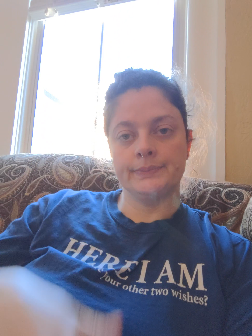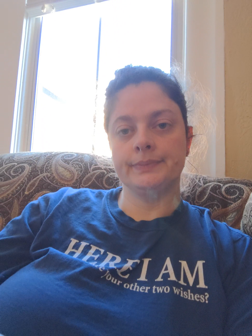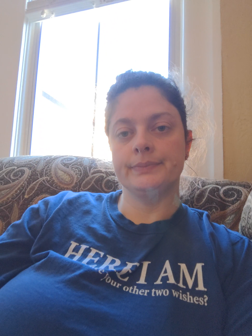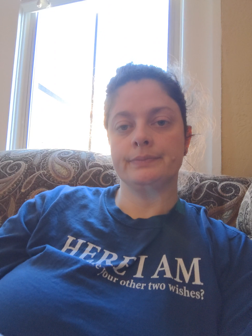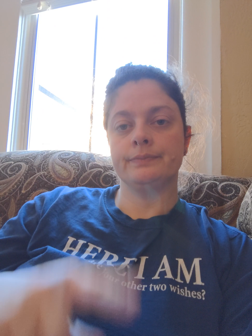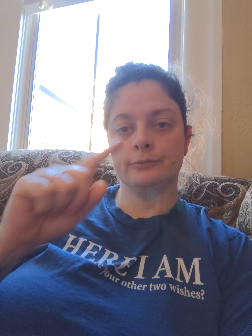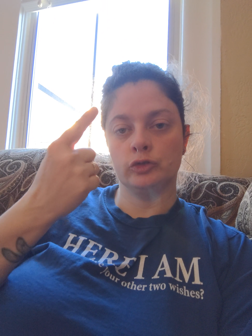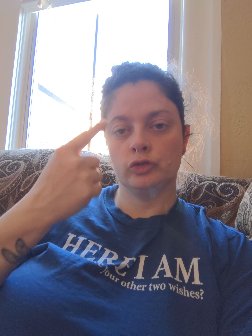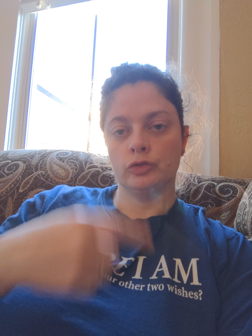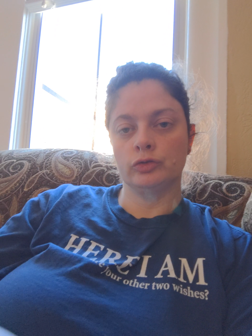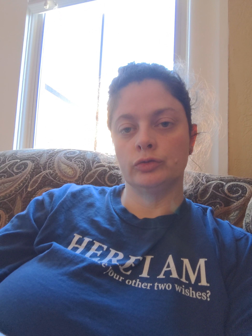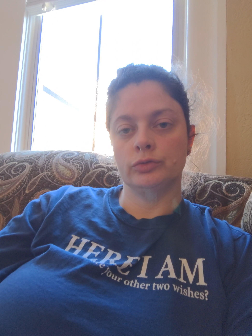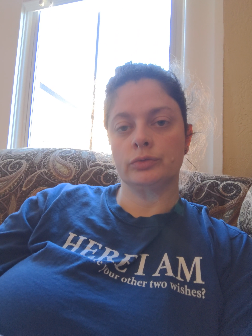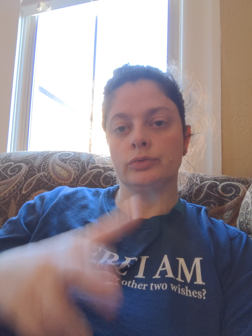first